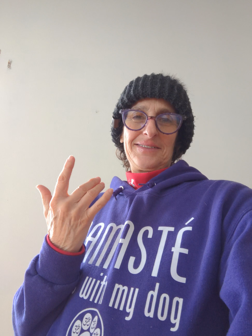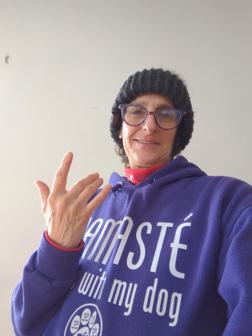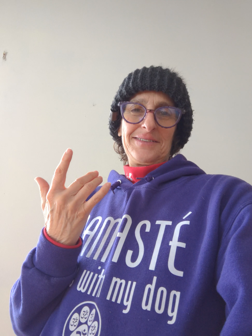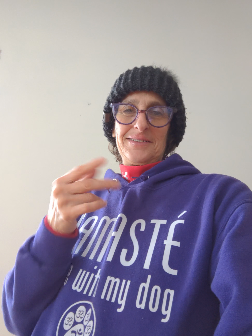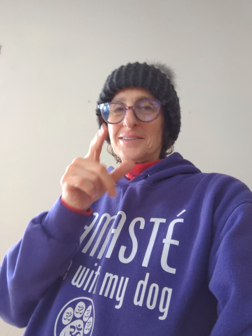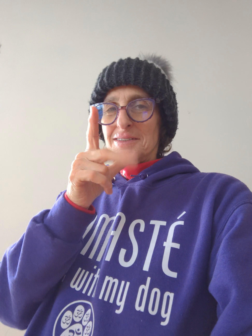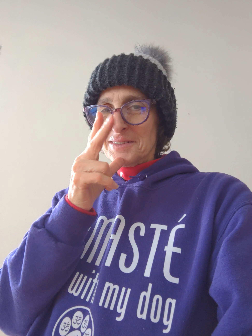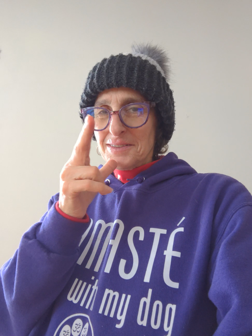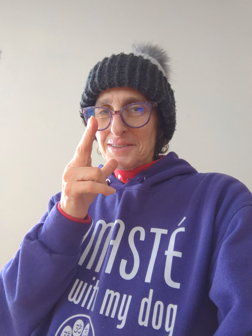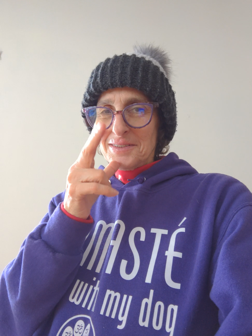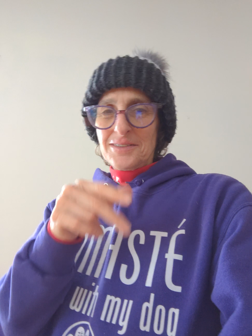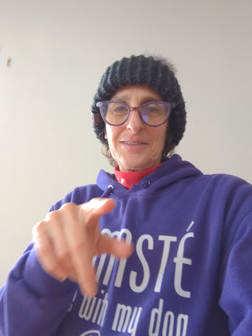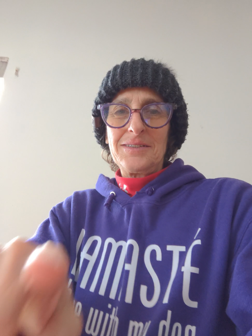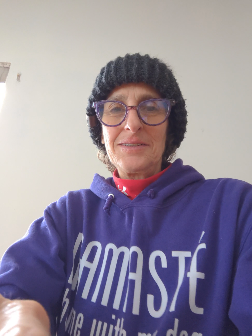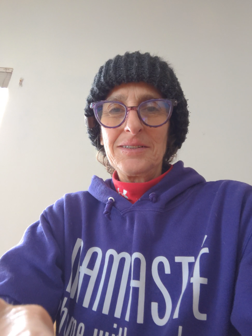hen